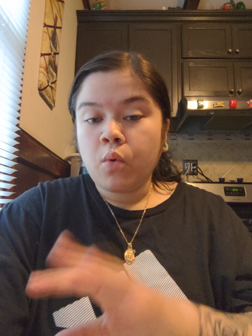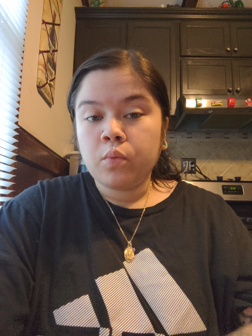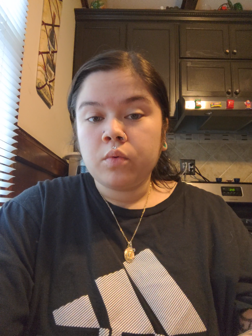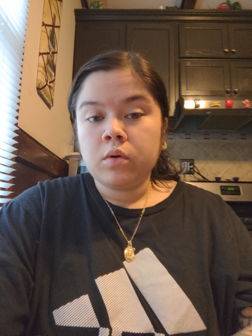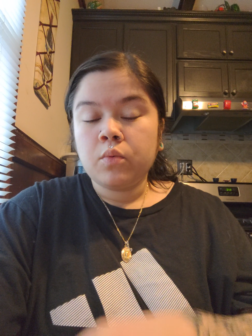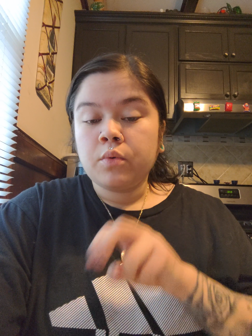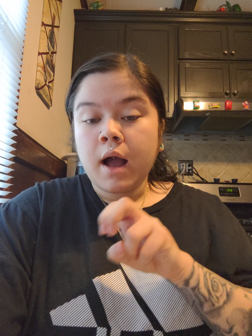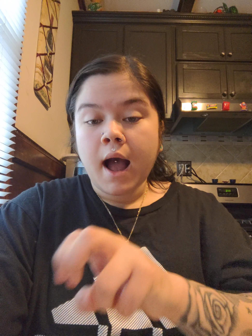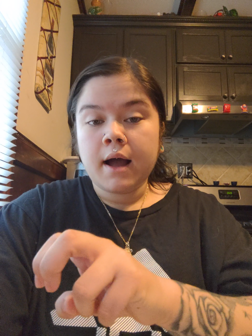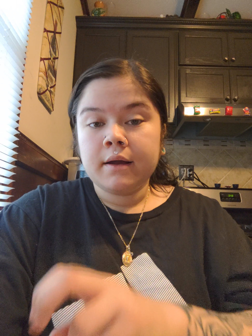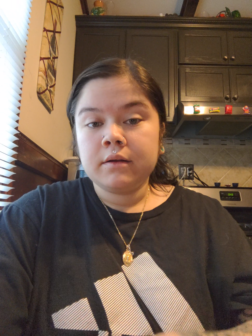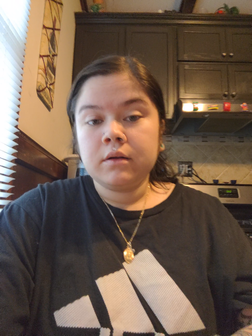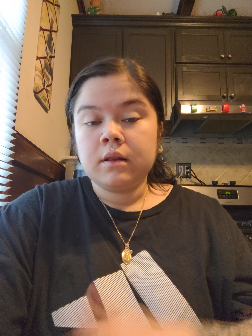ride